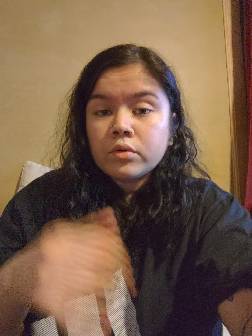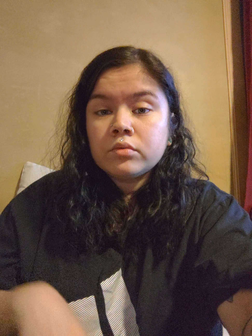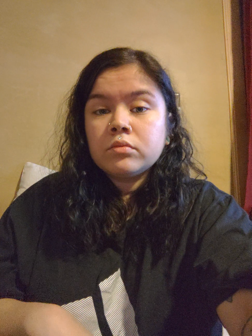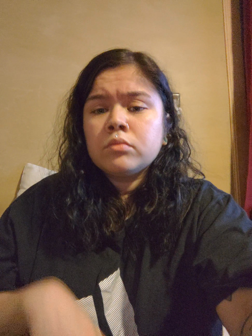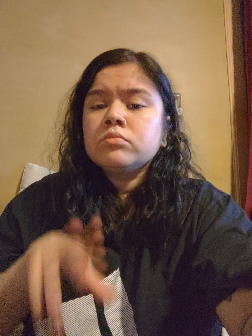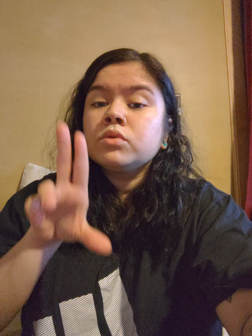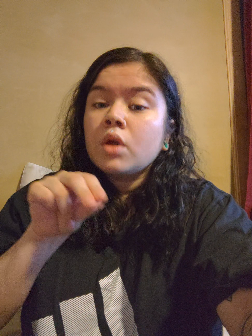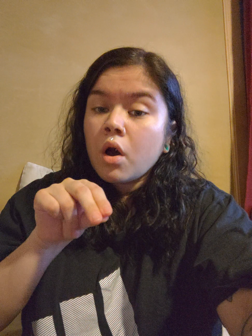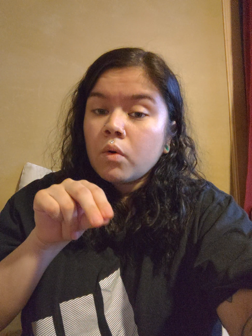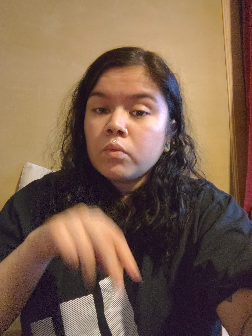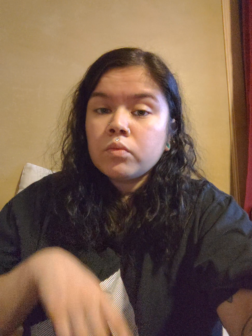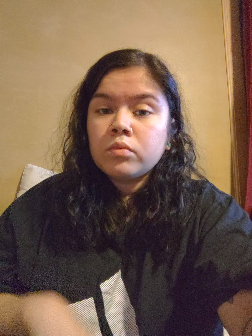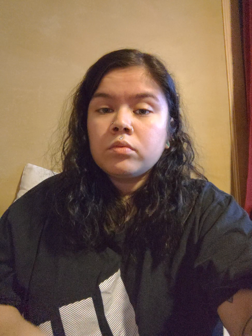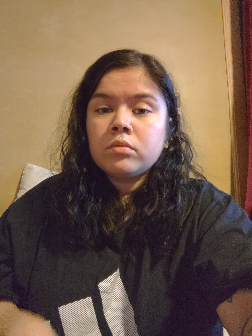no